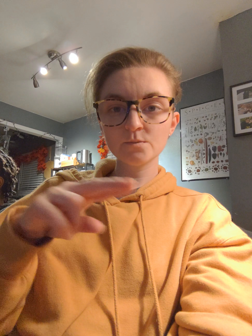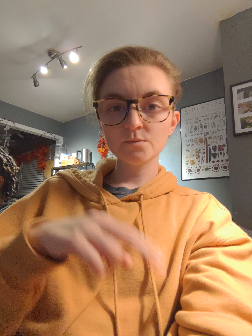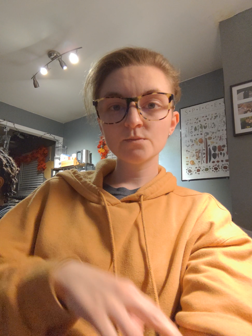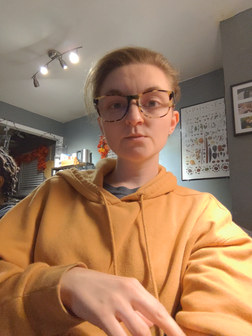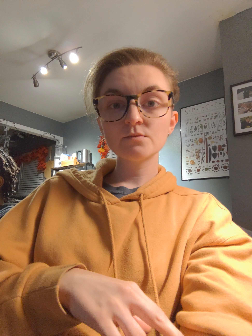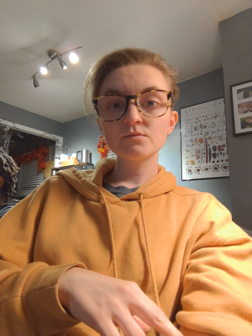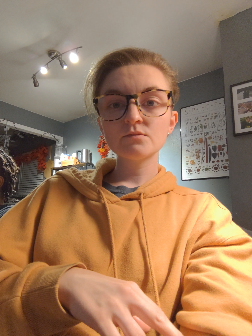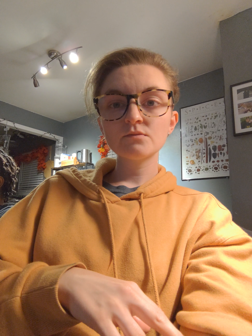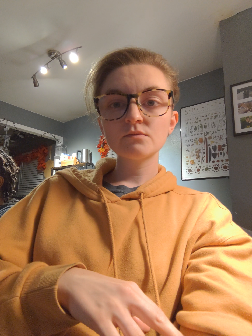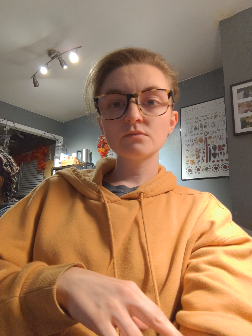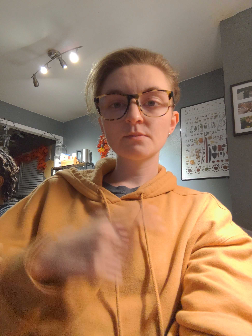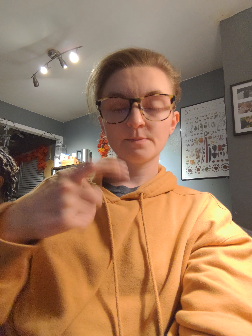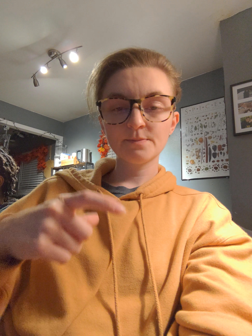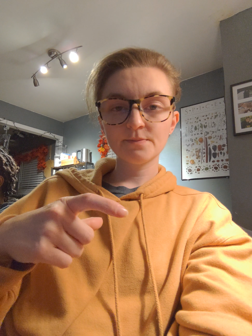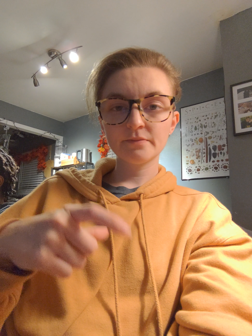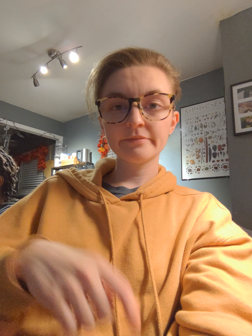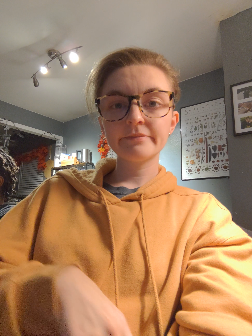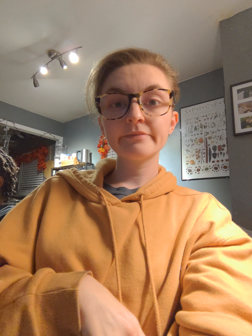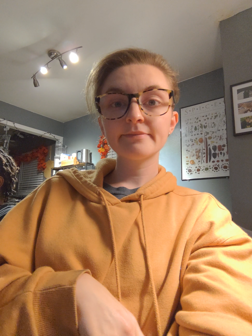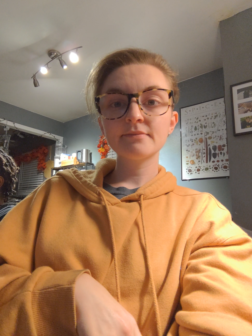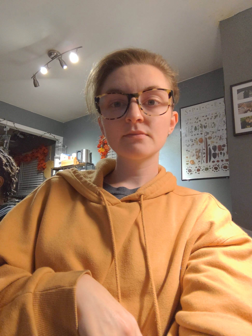plate